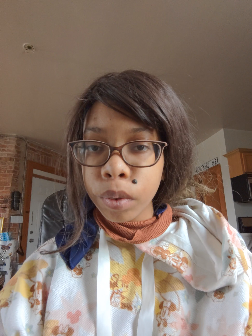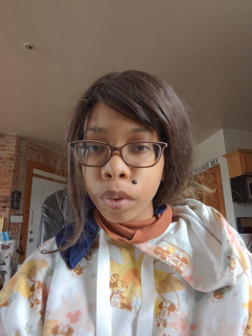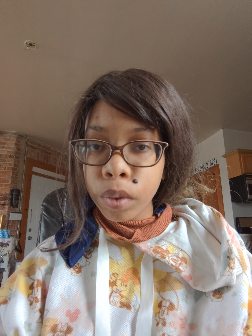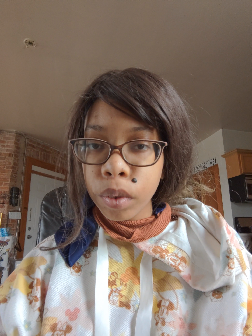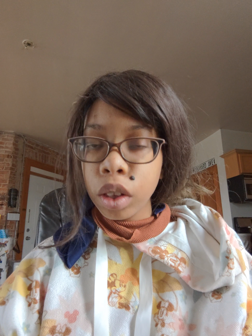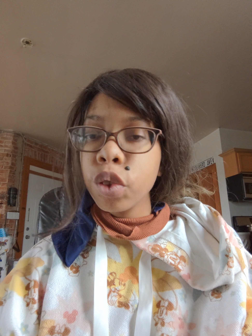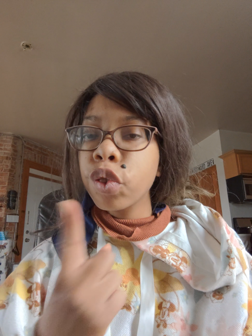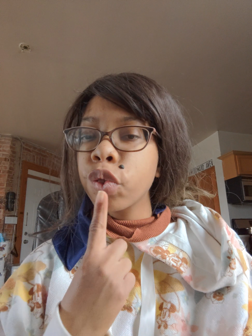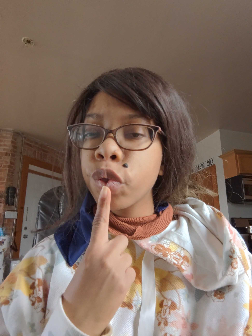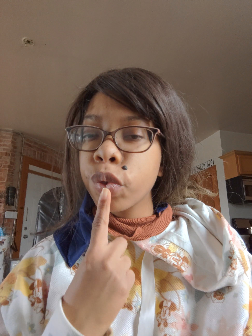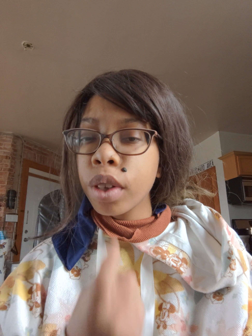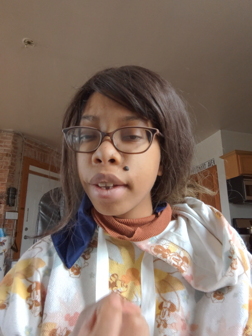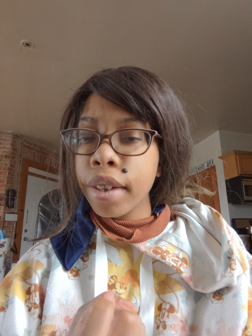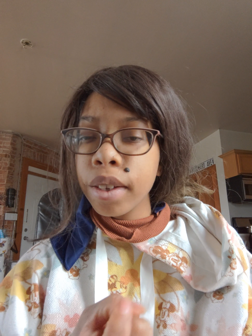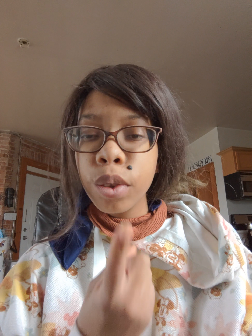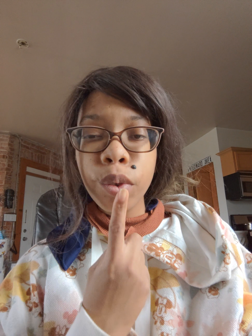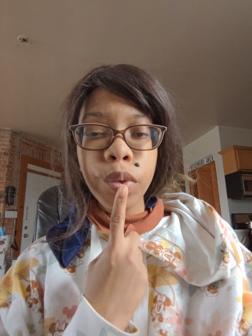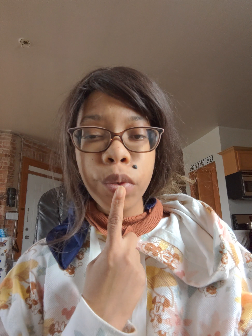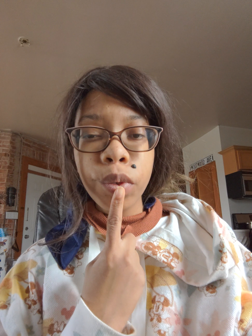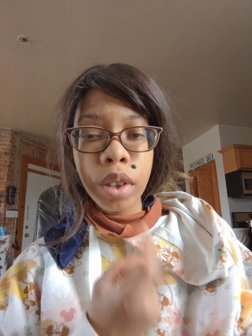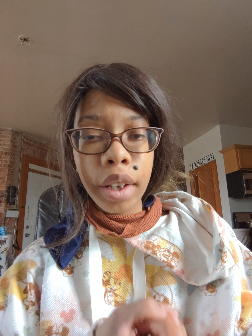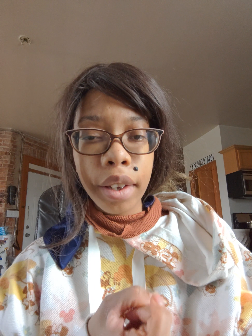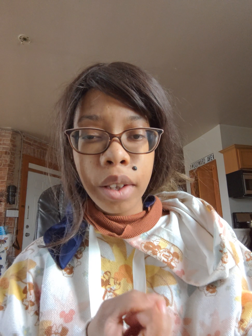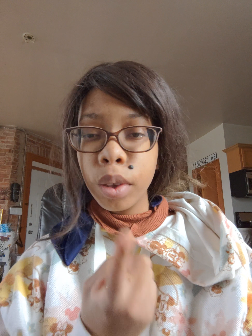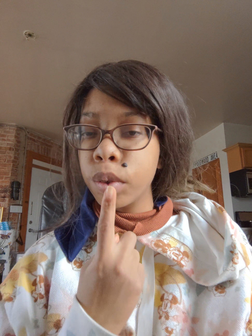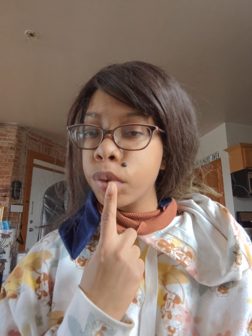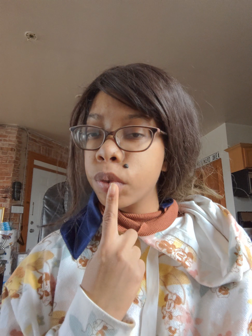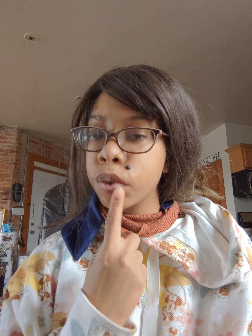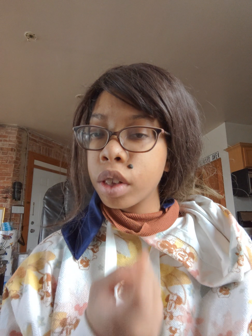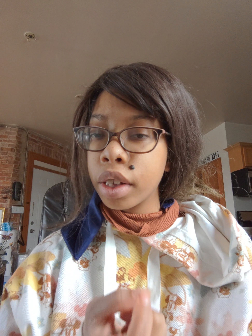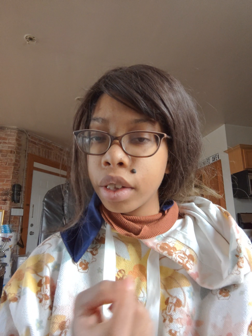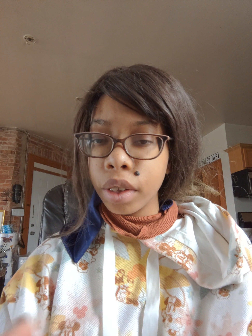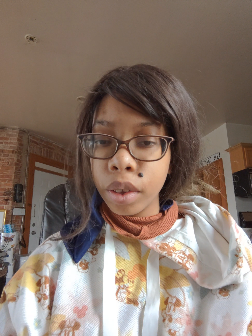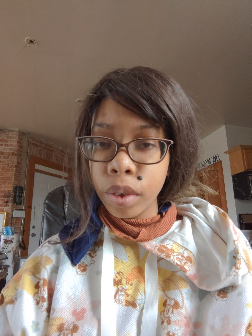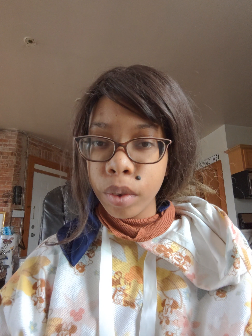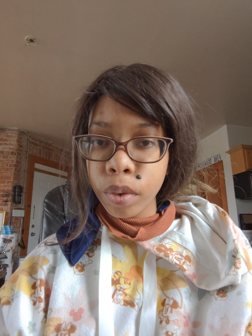red